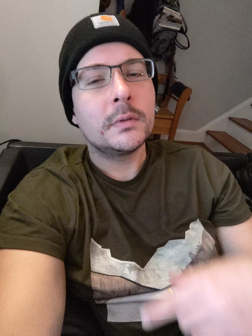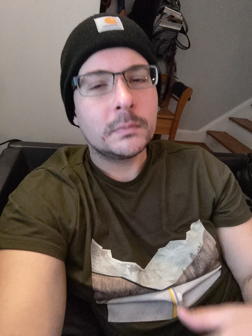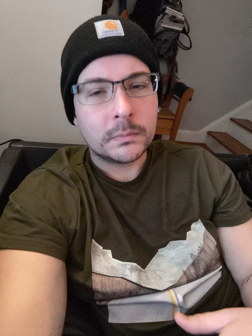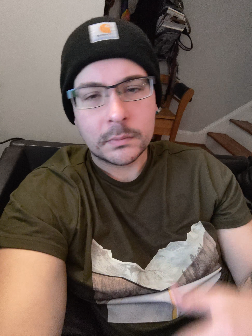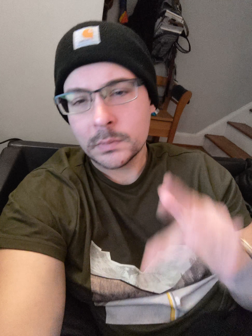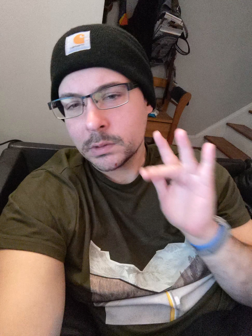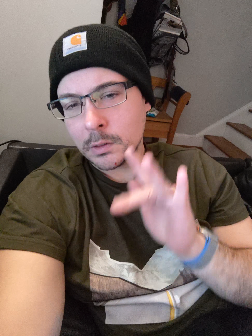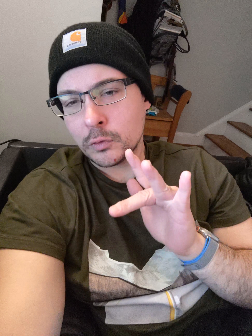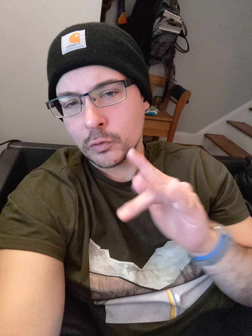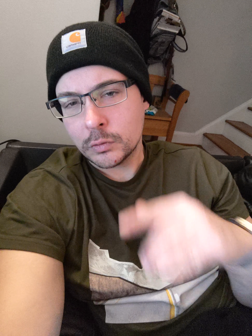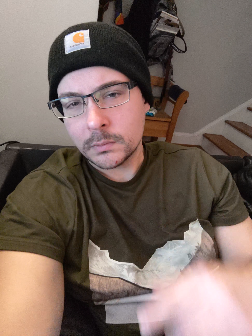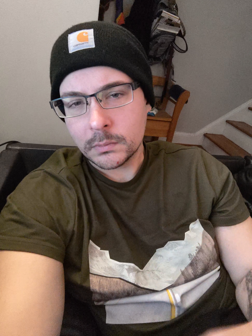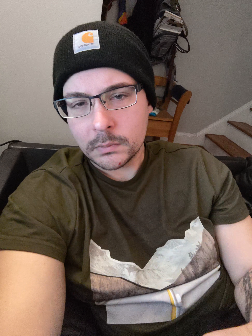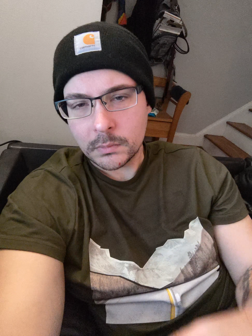touch